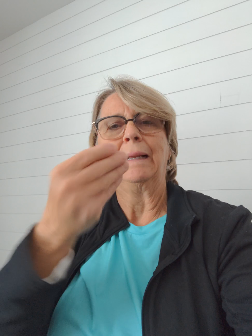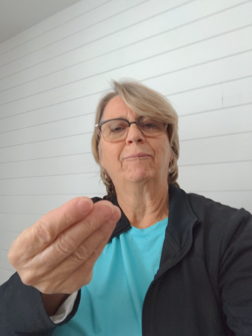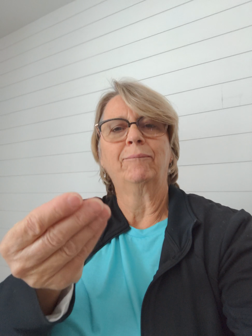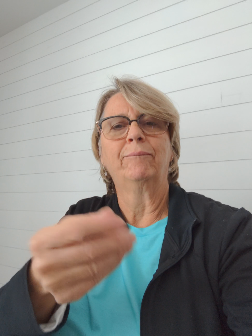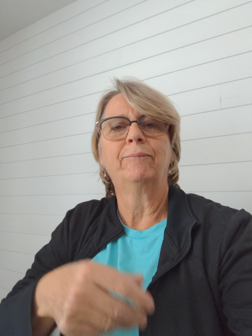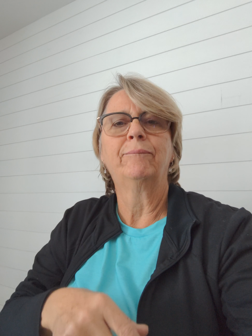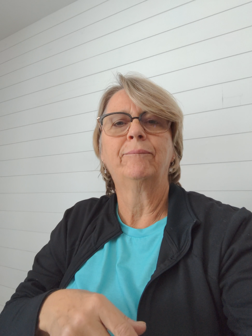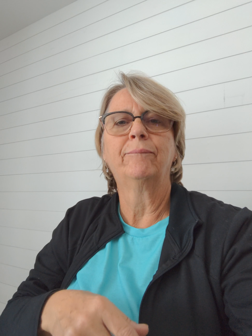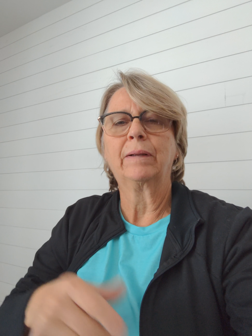give